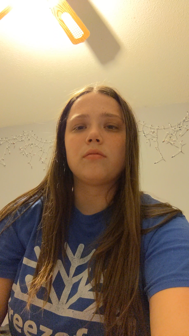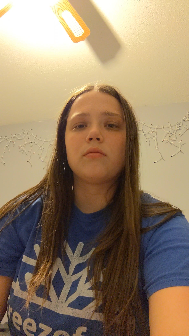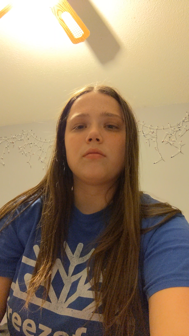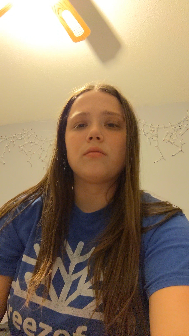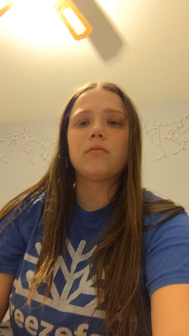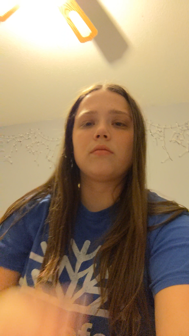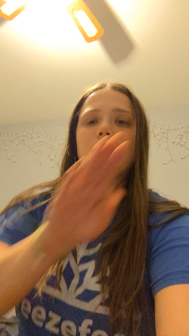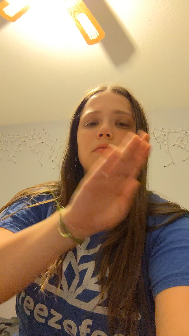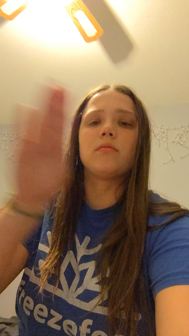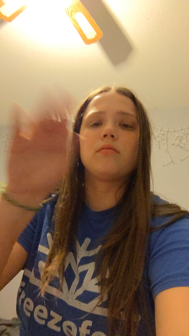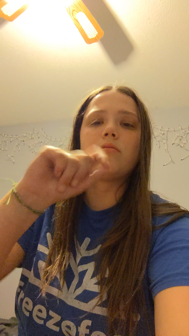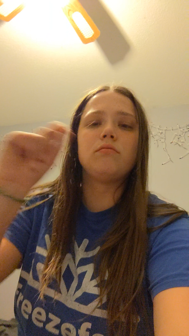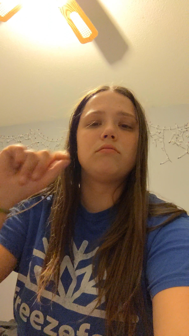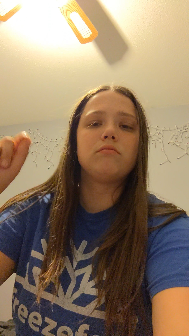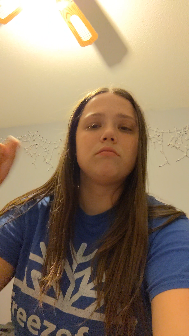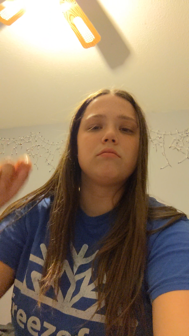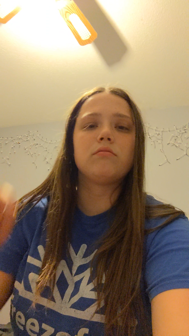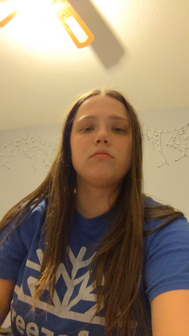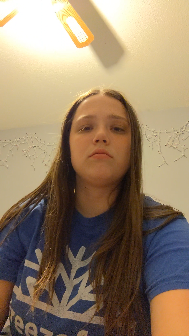chalk